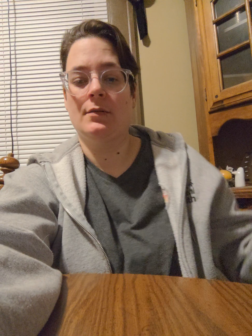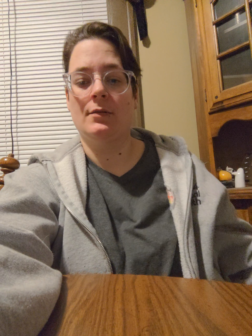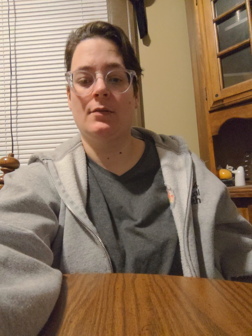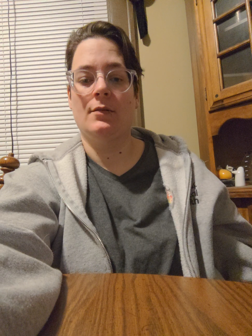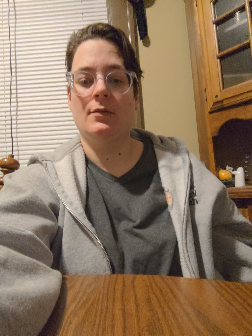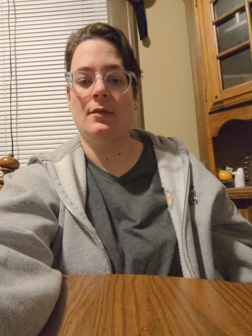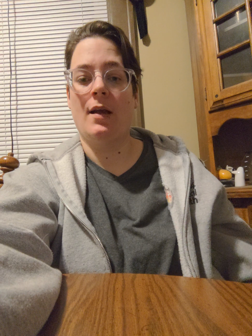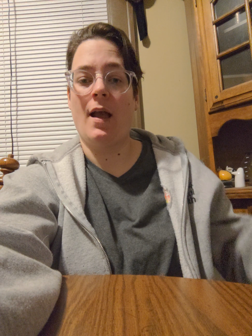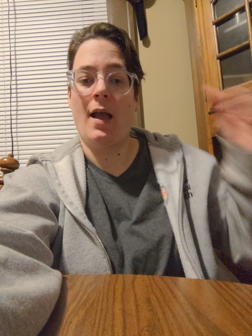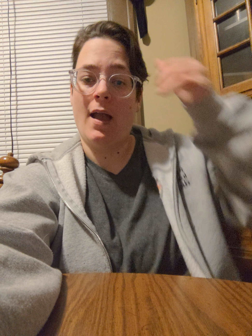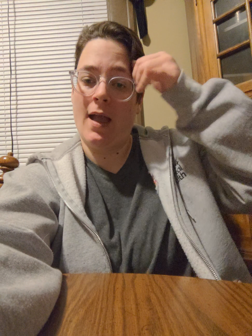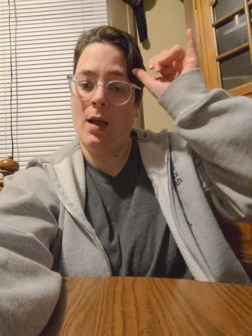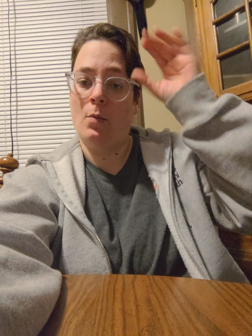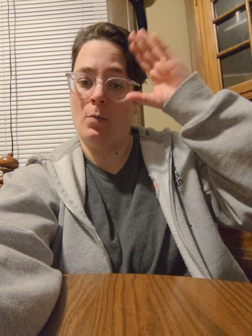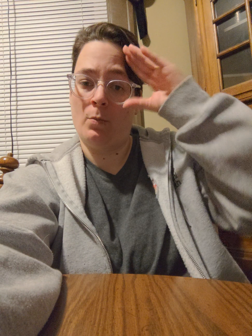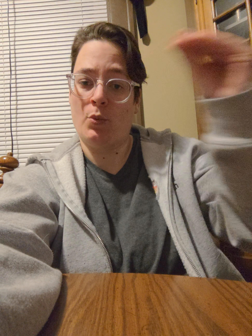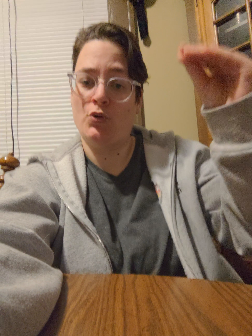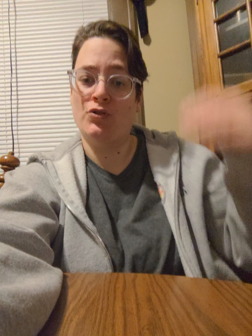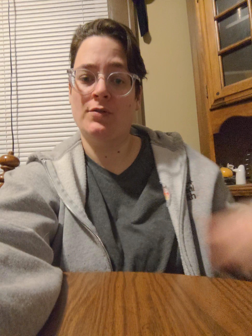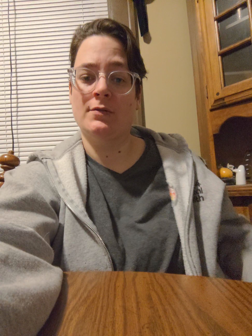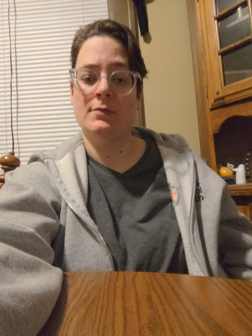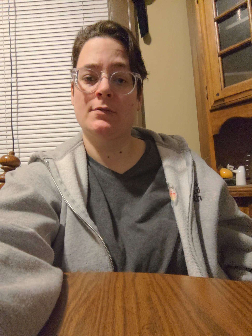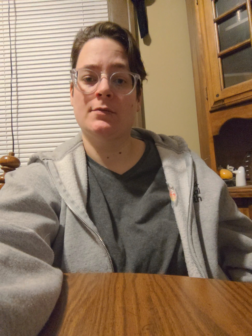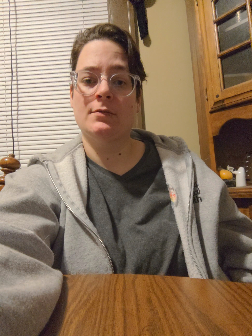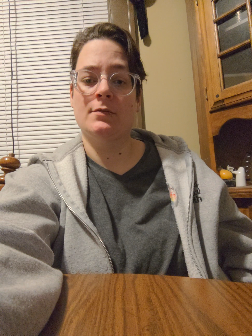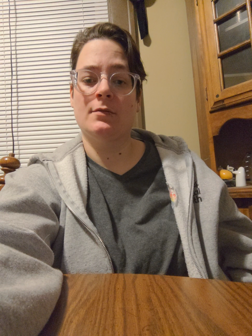cowboy